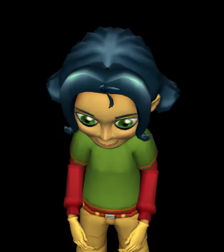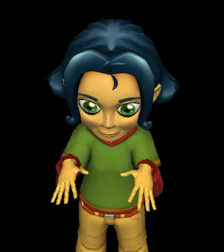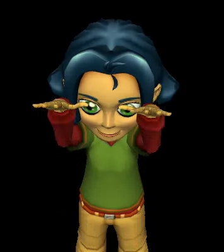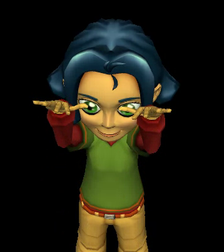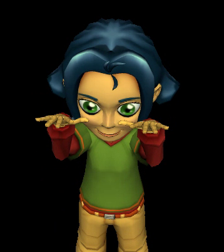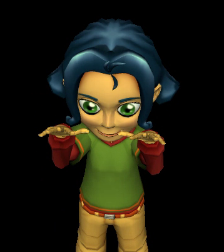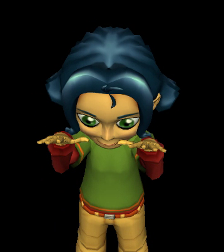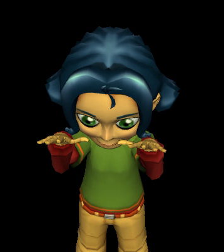ثلج